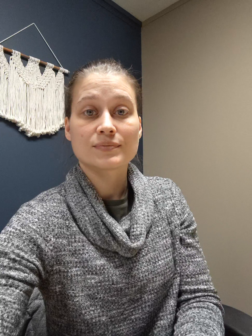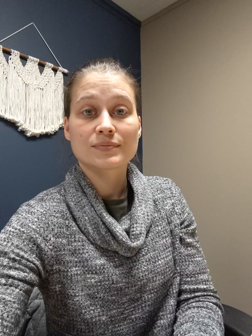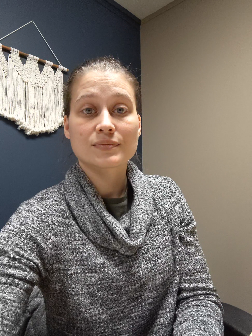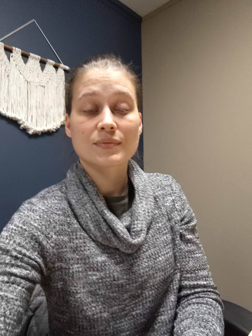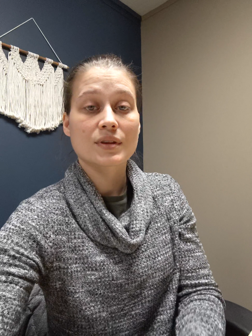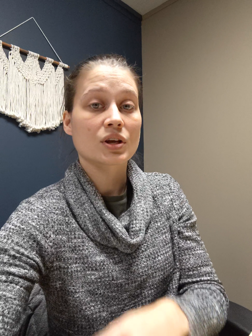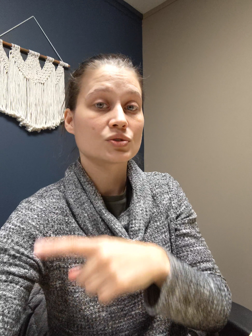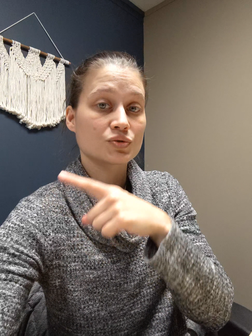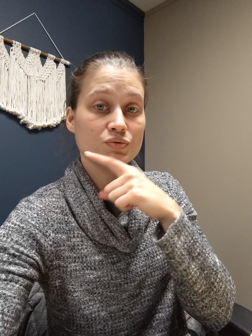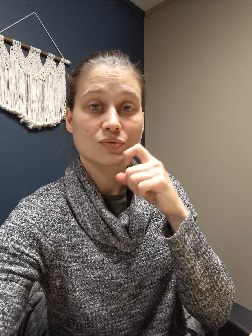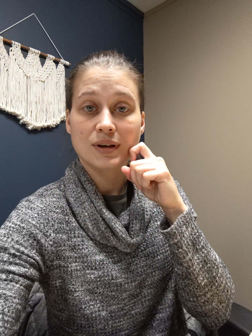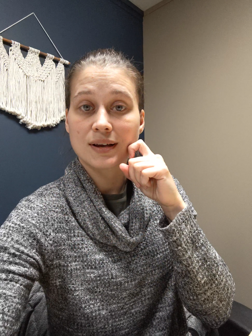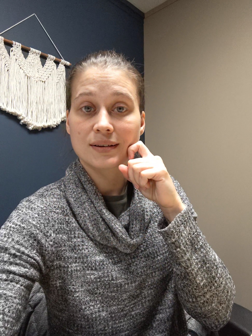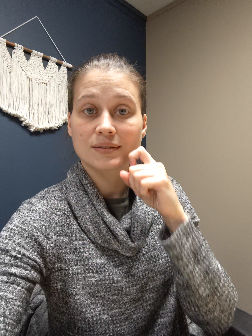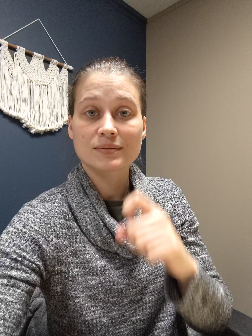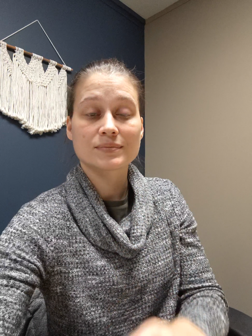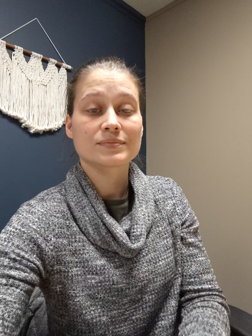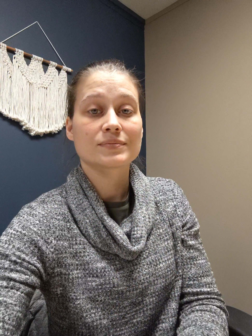dry